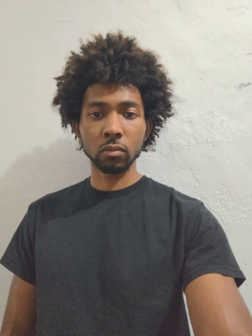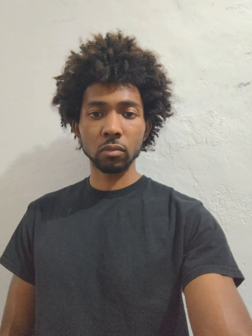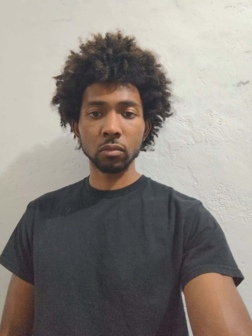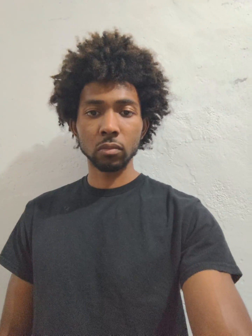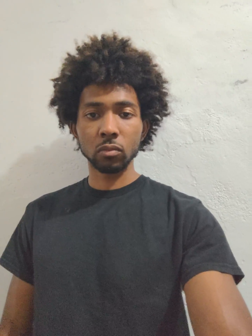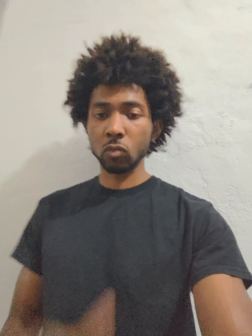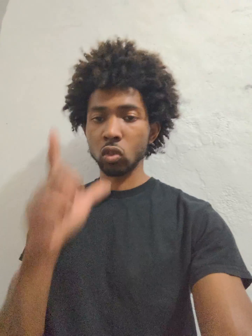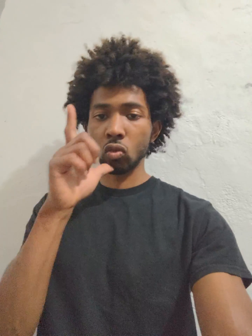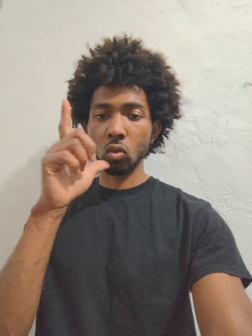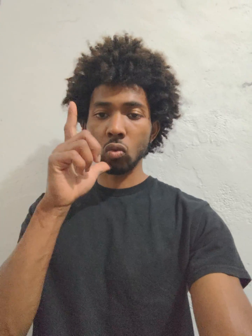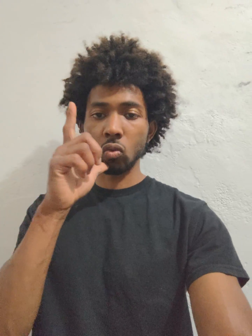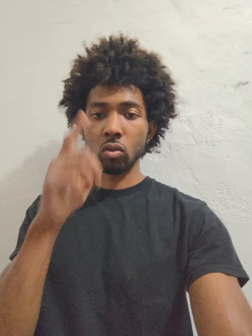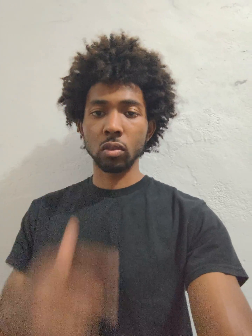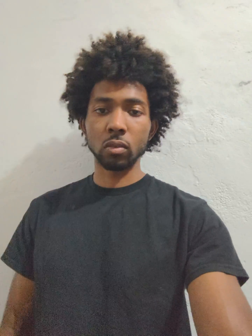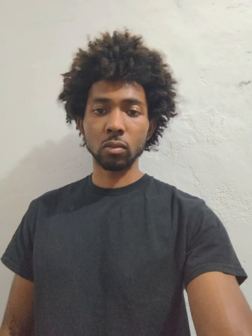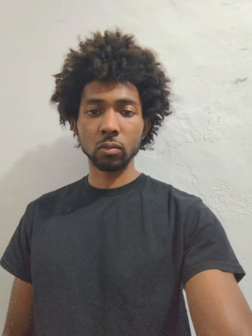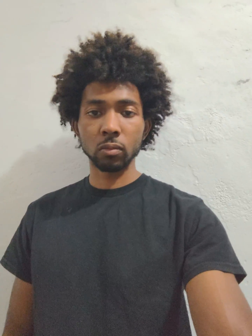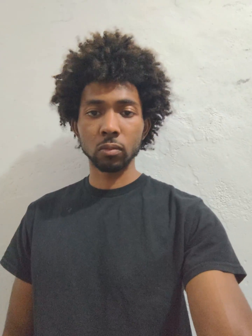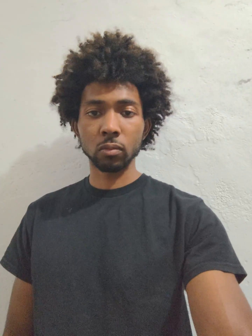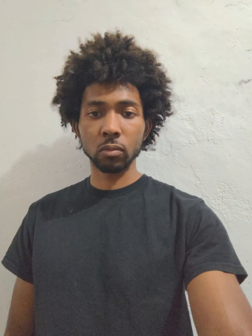lunch